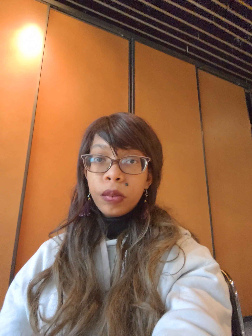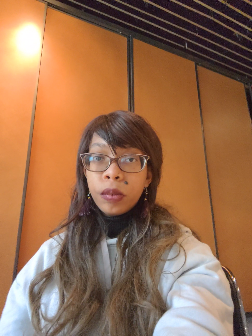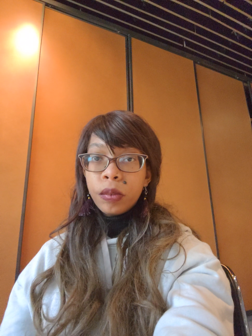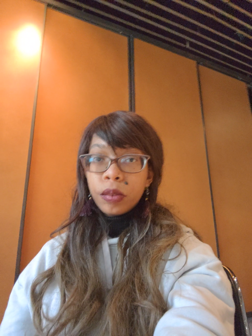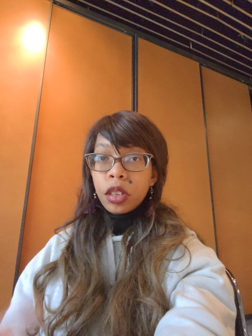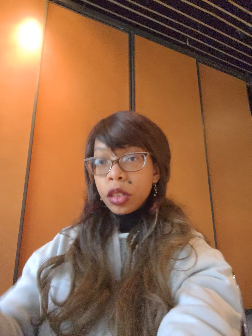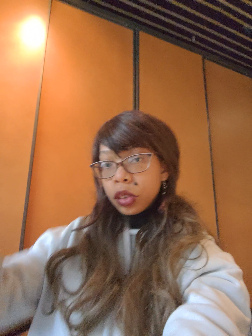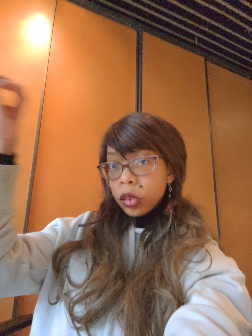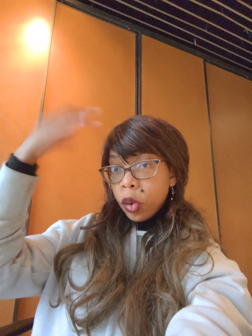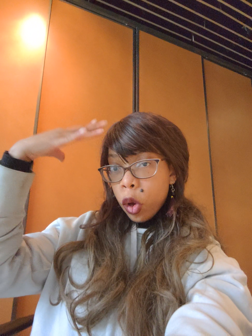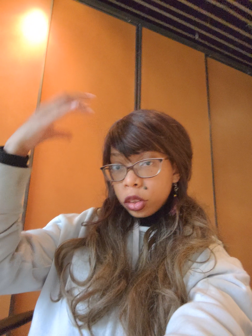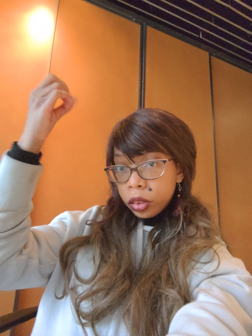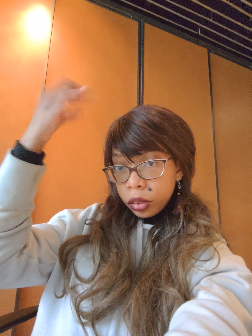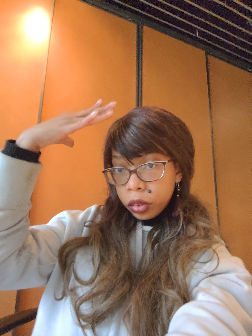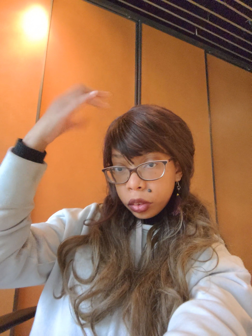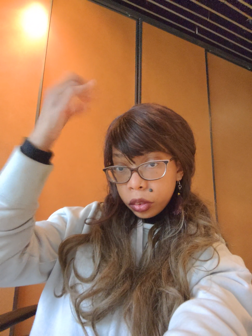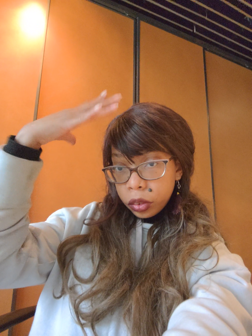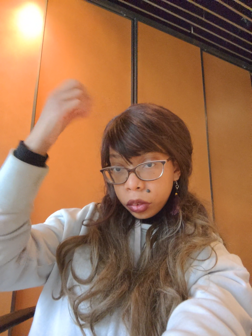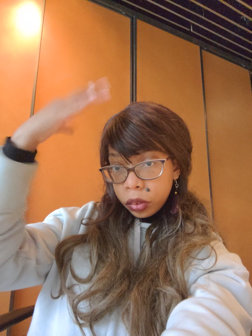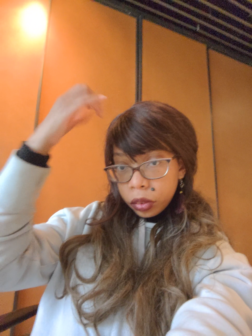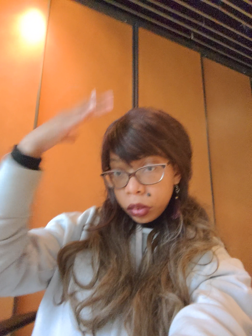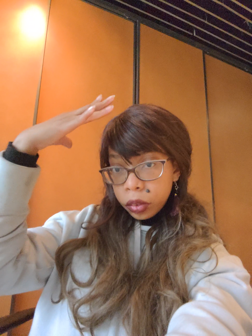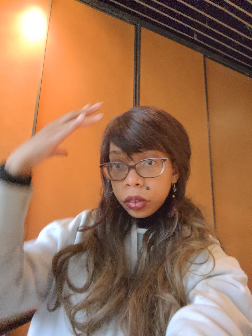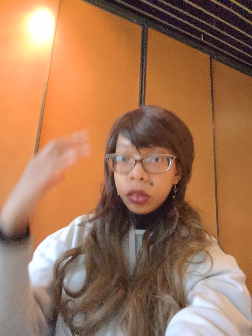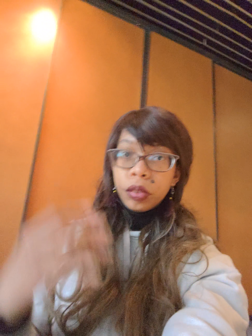shower